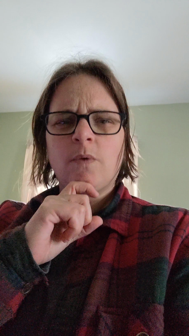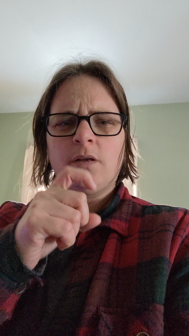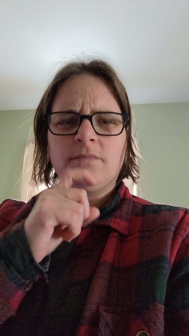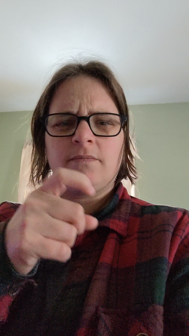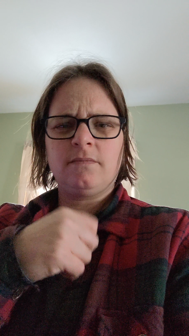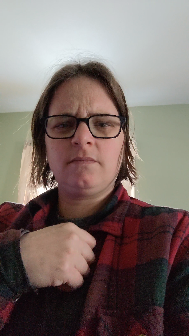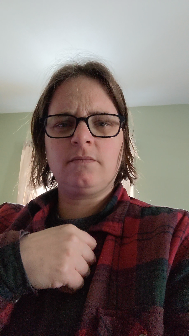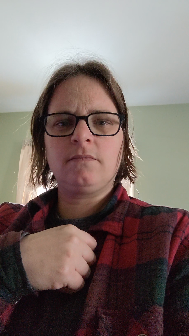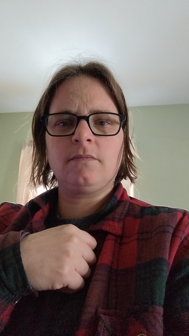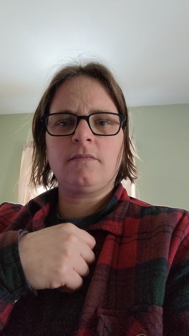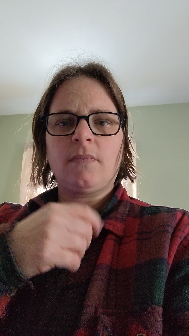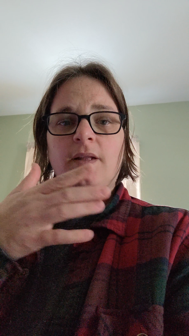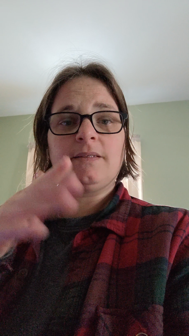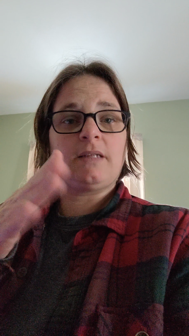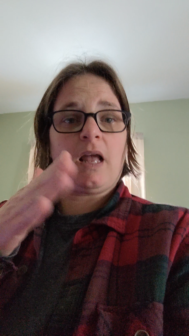share